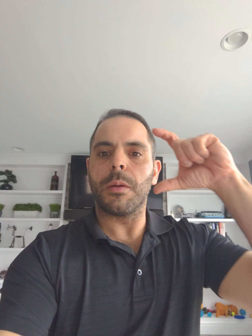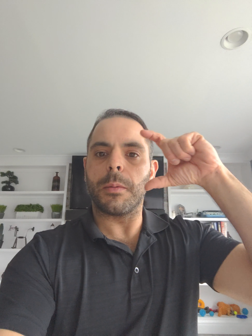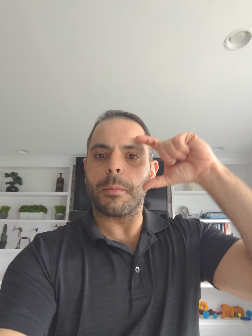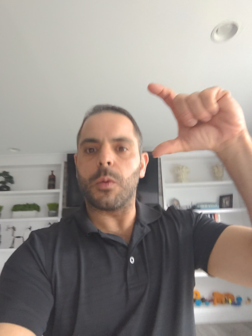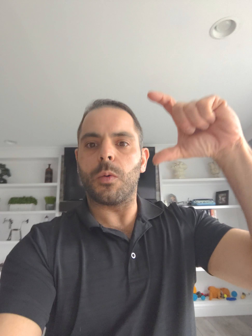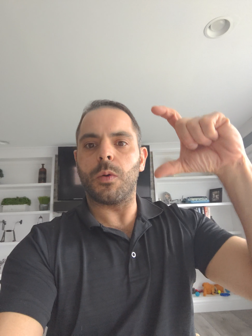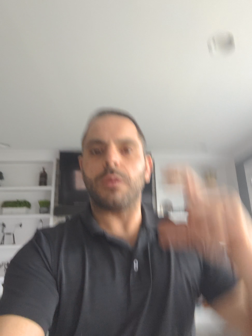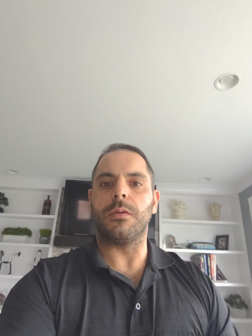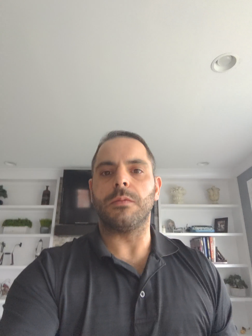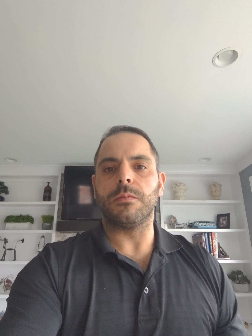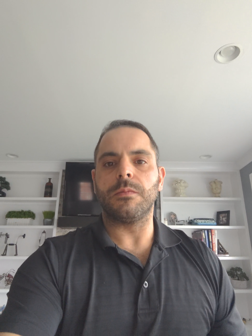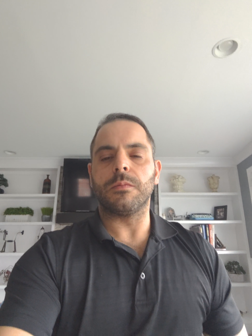moon